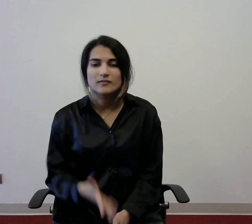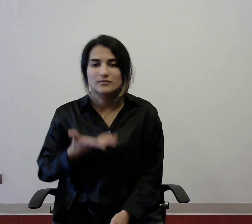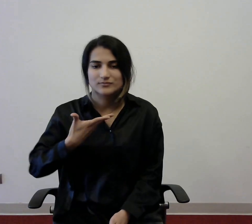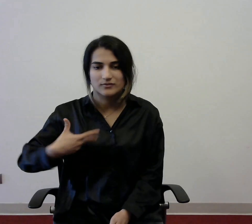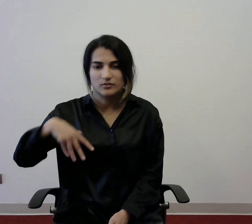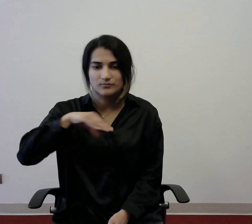biz